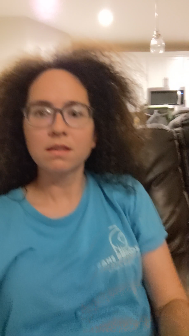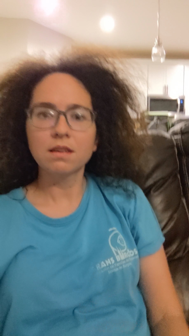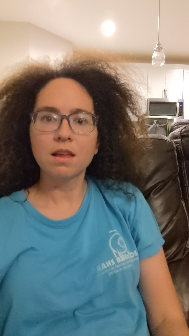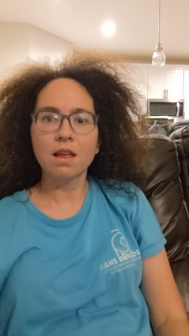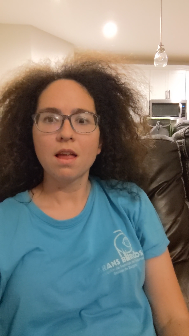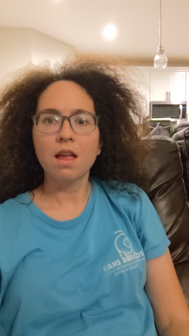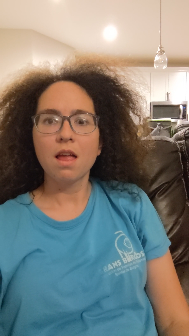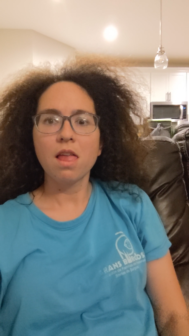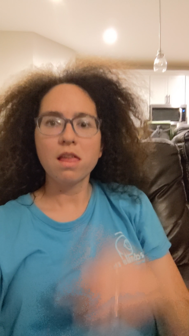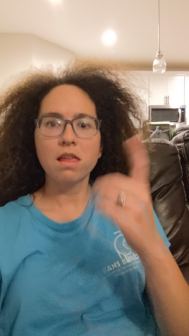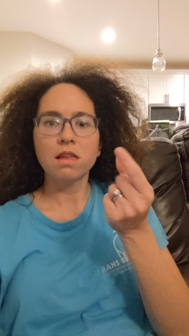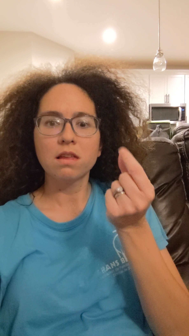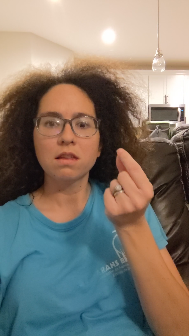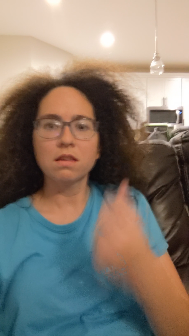do